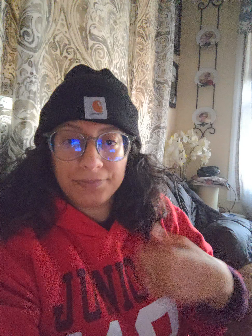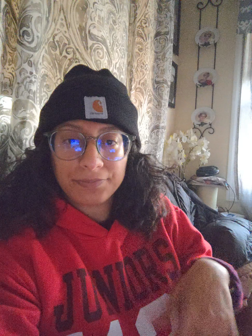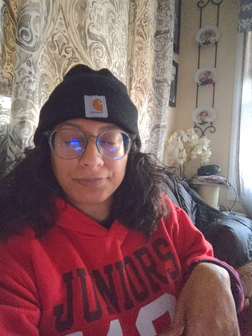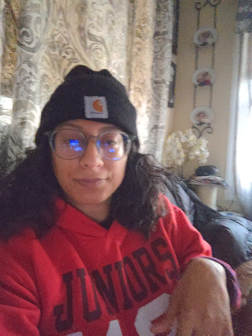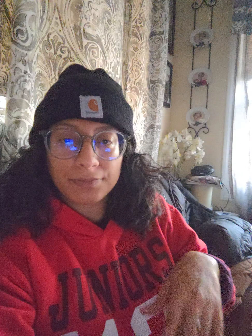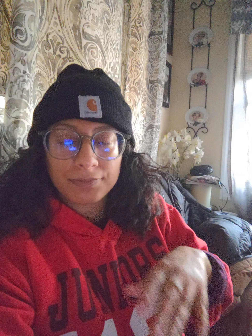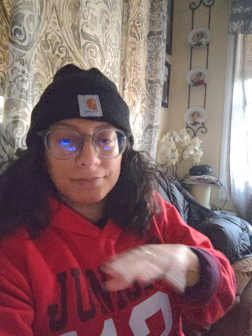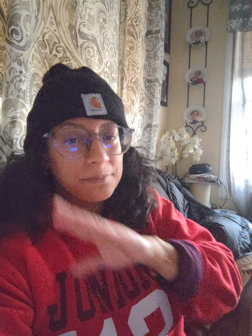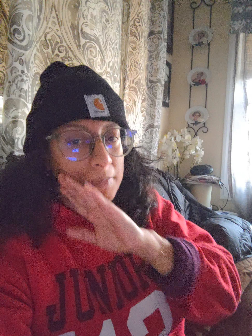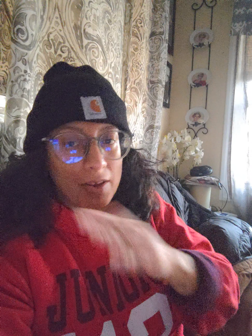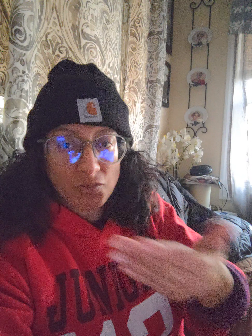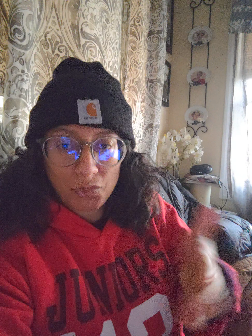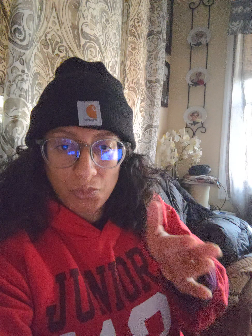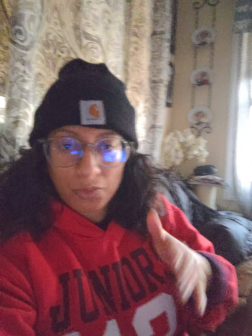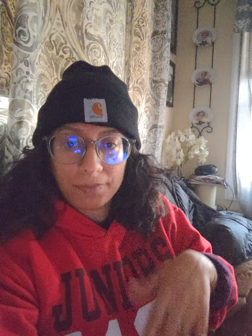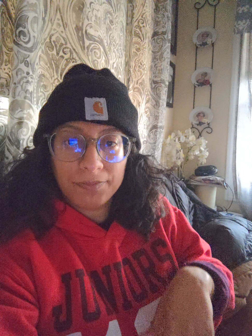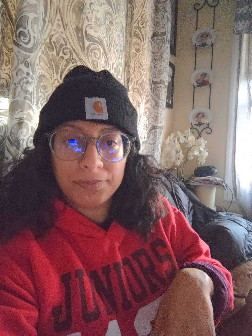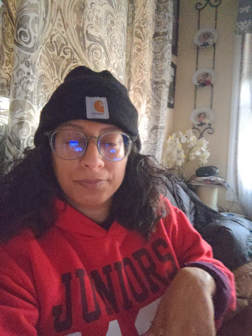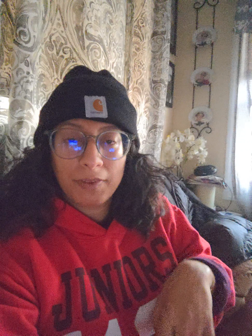bedroom